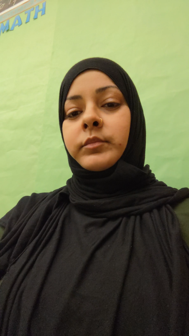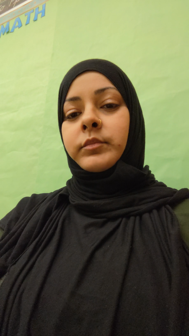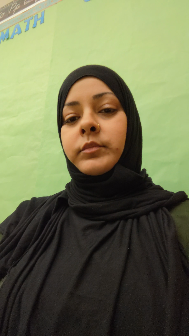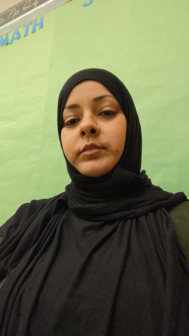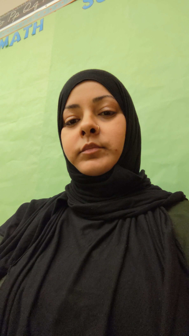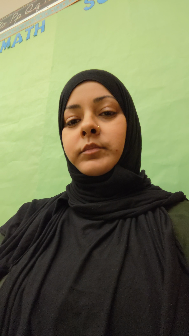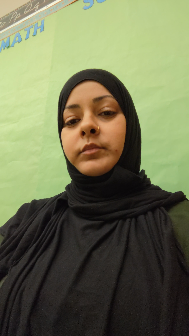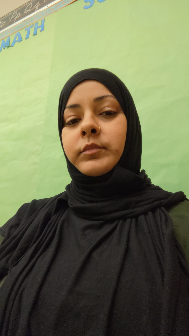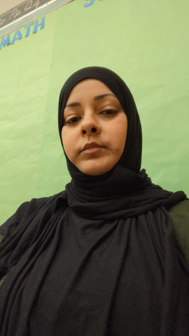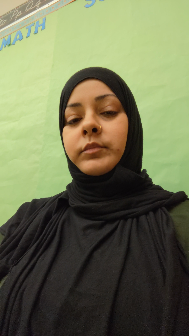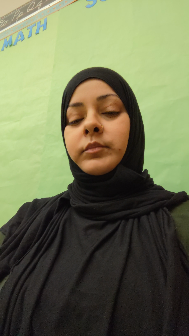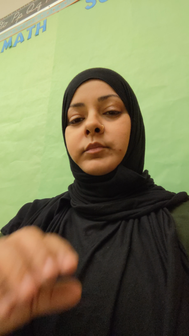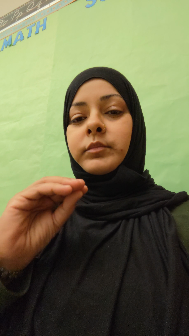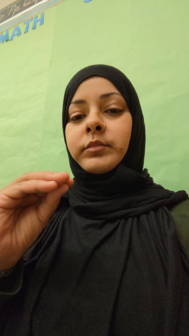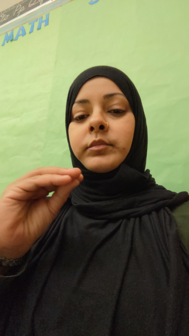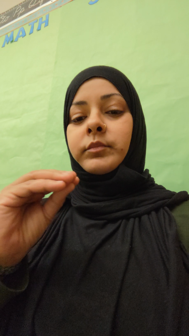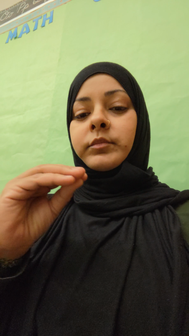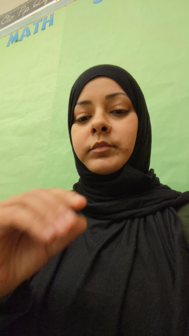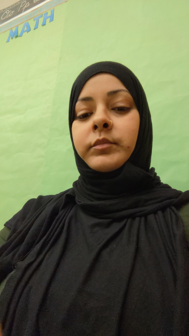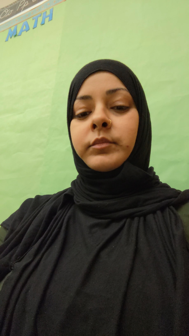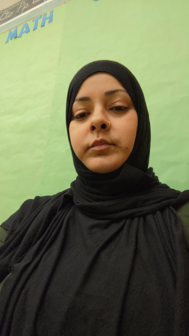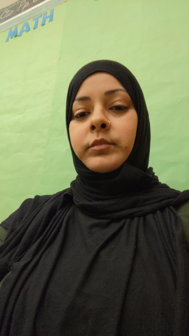fix